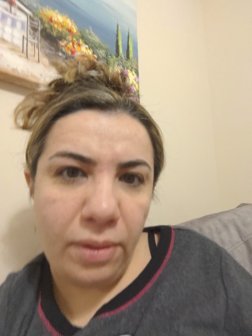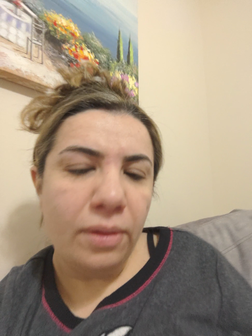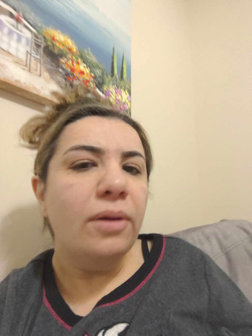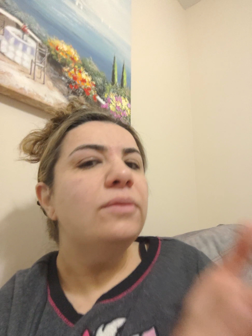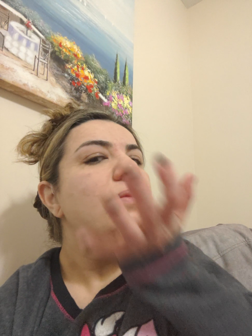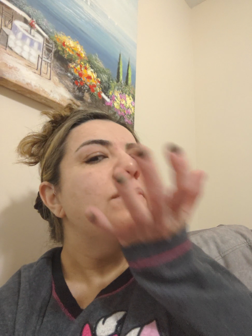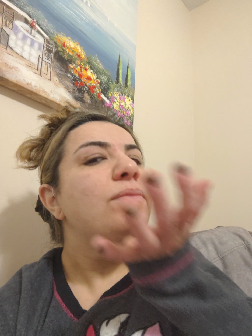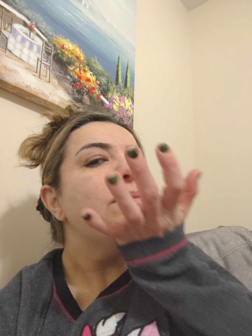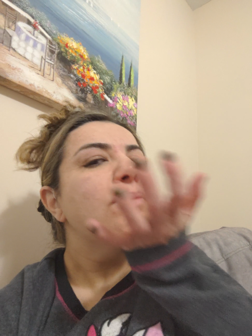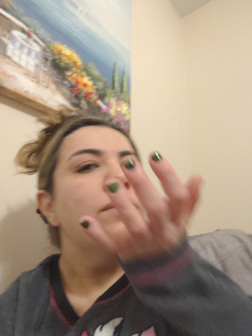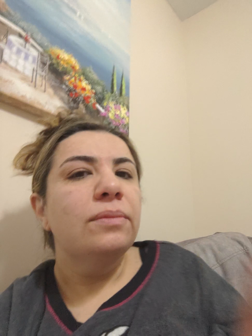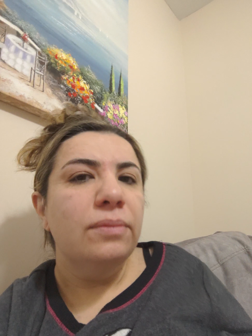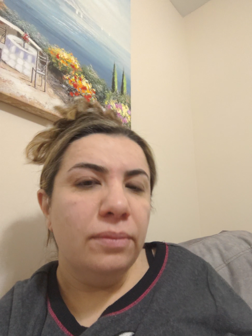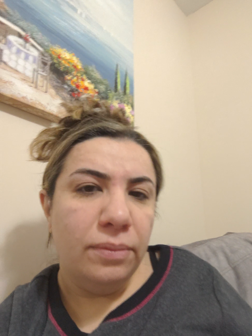grass